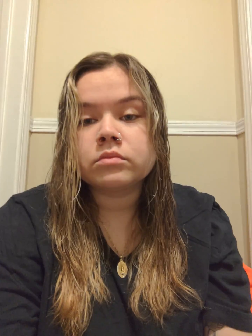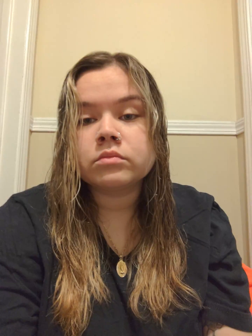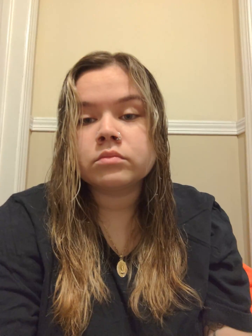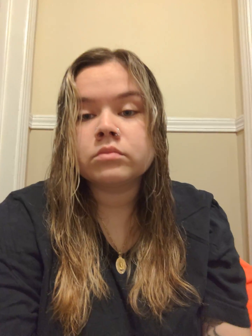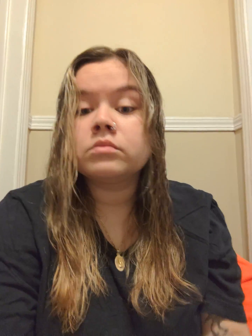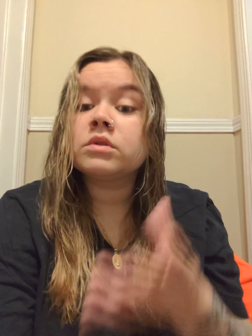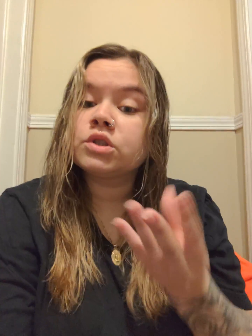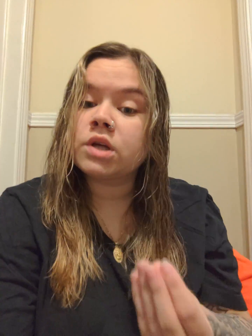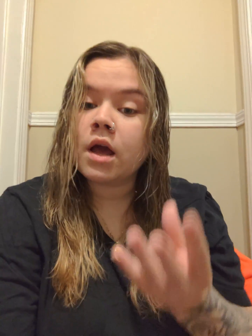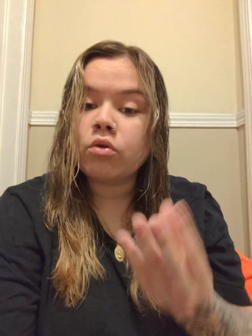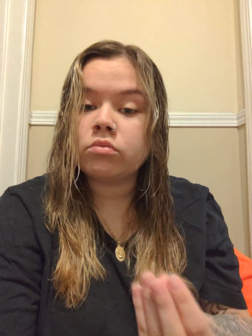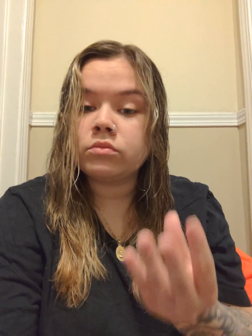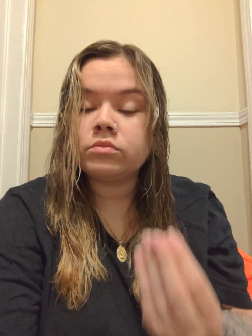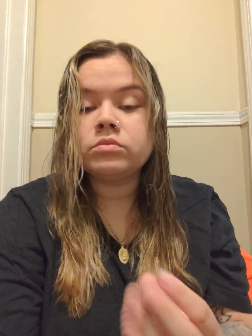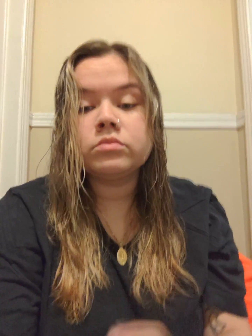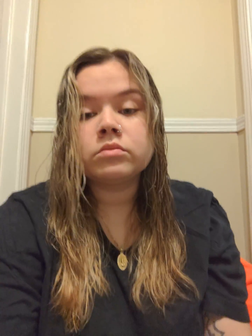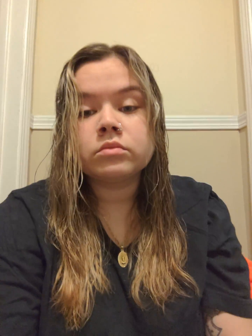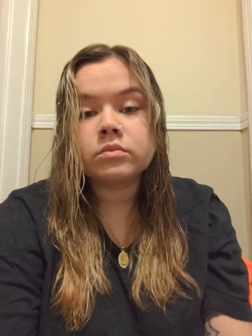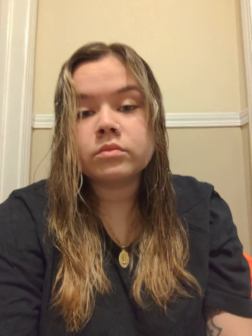gentle